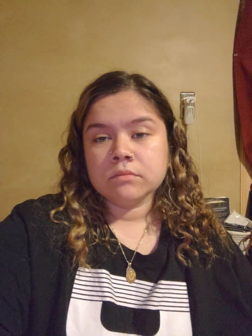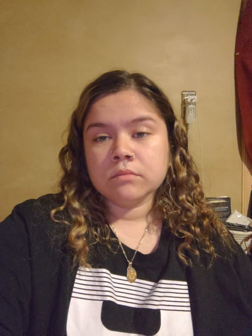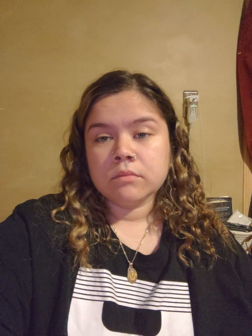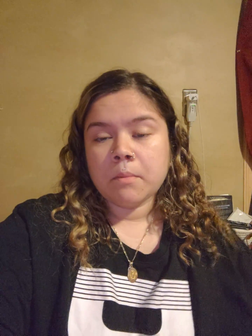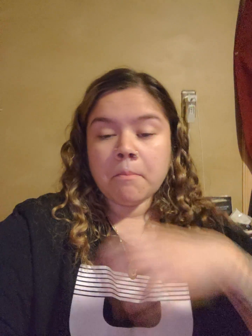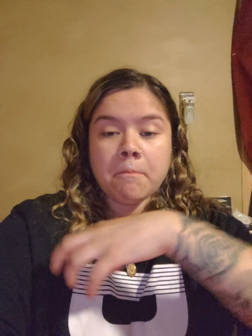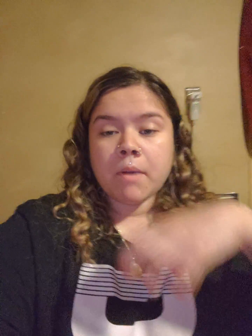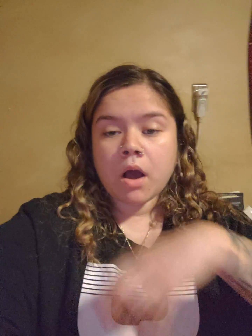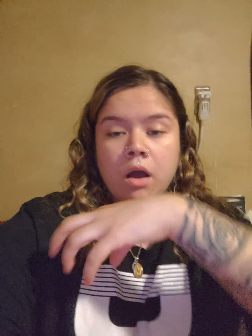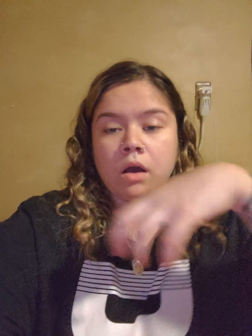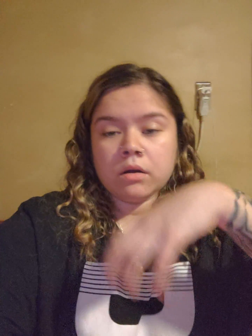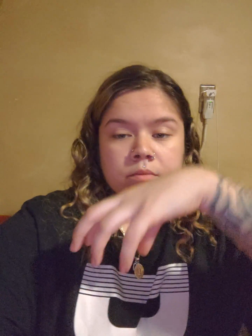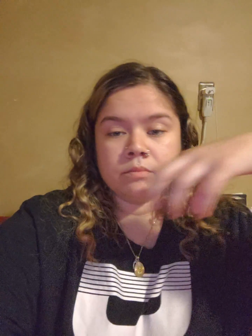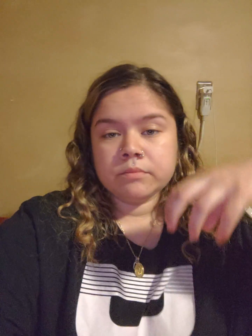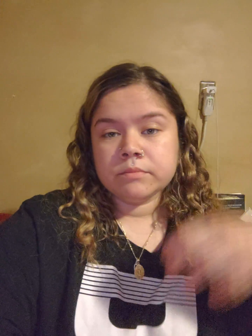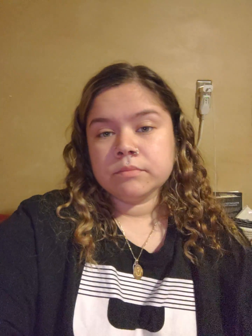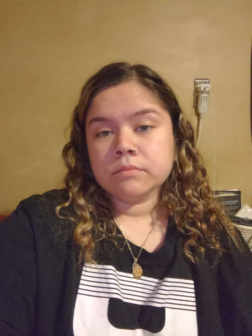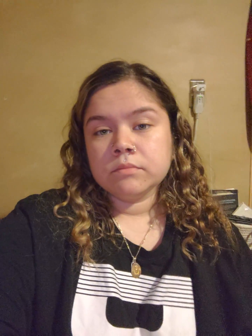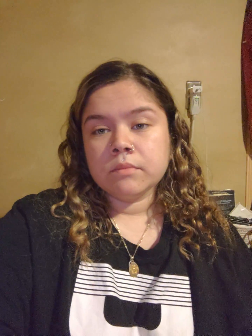block